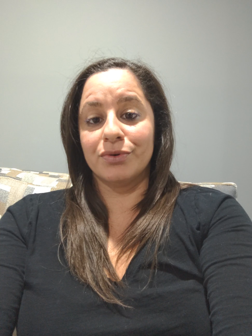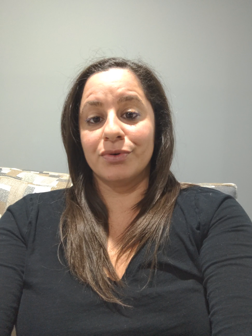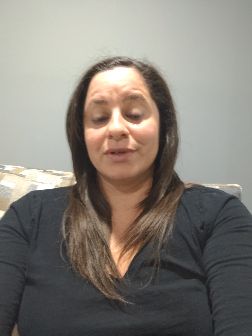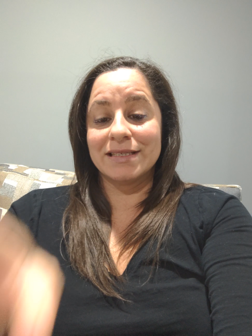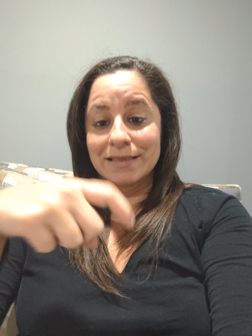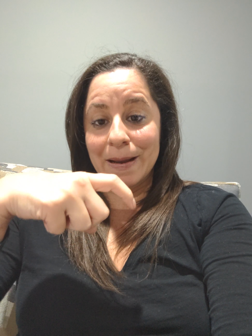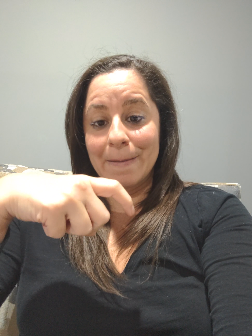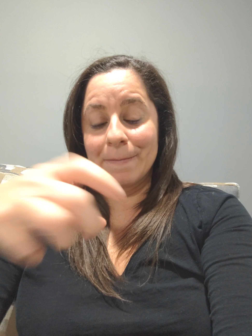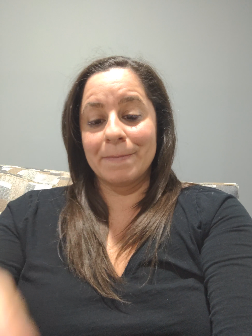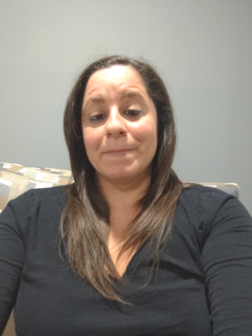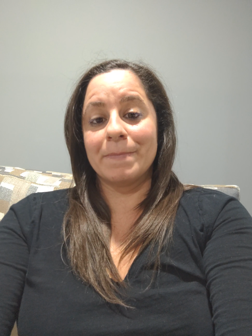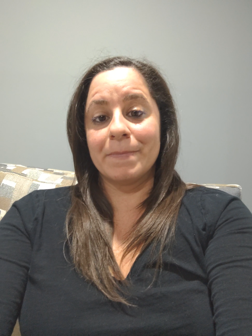time